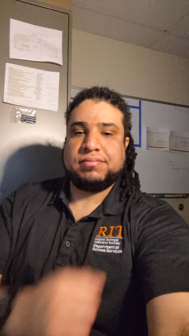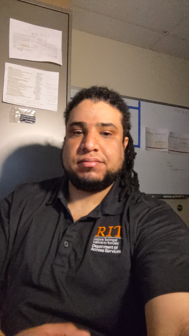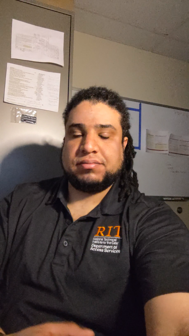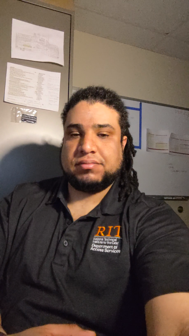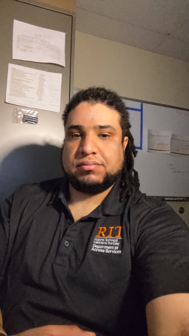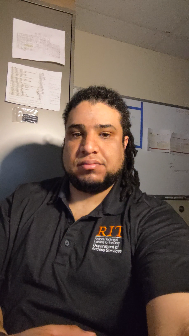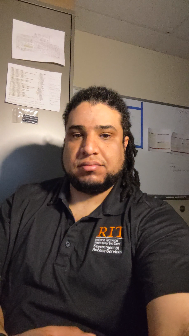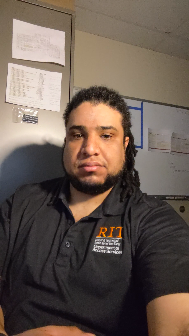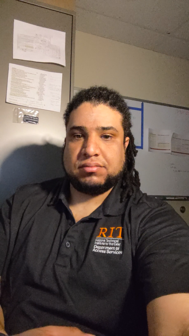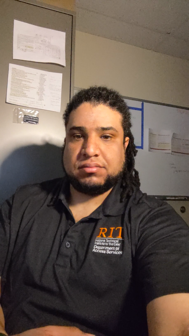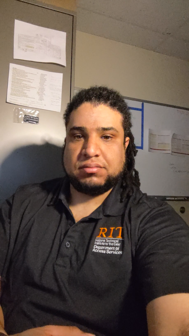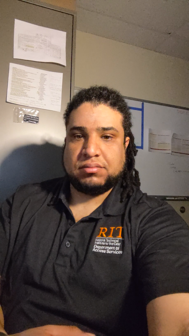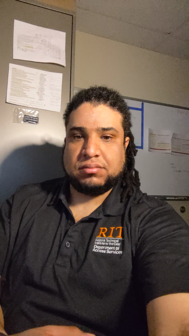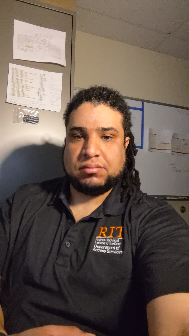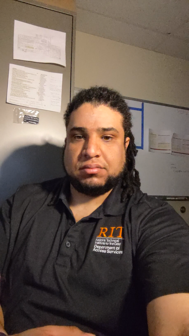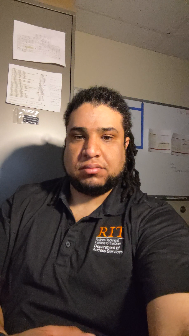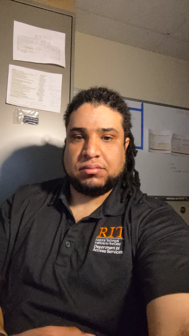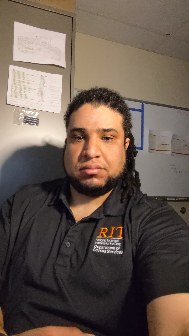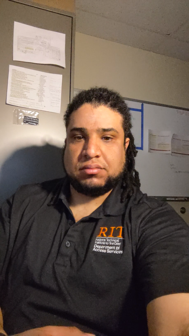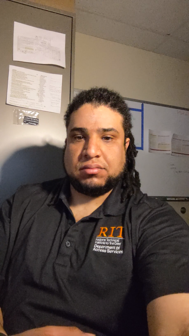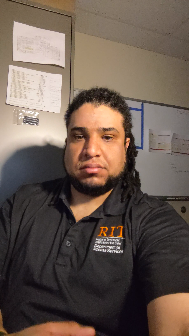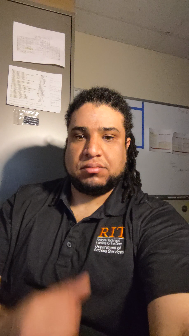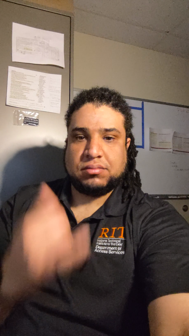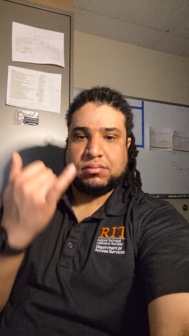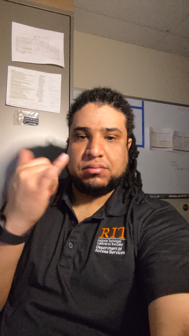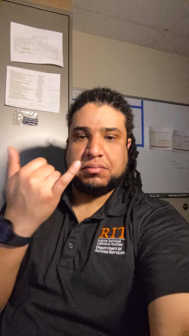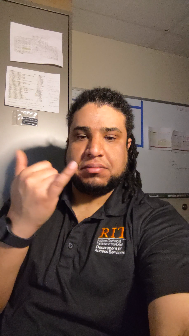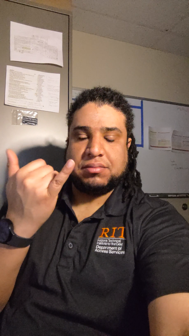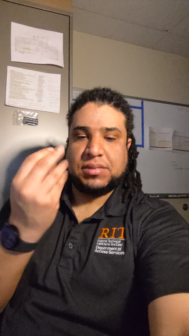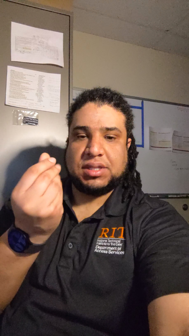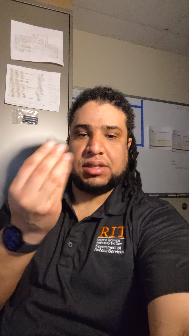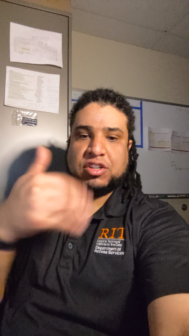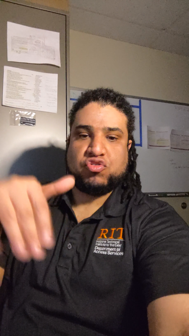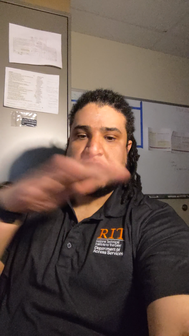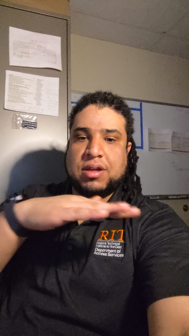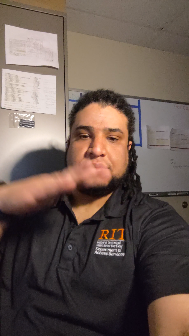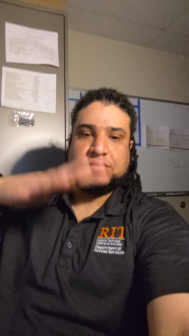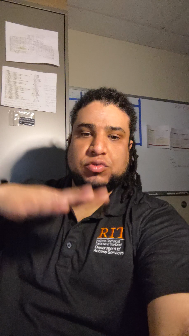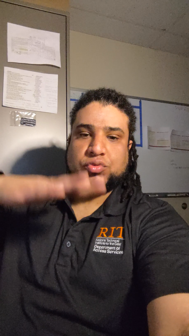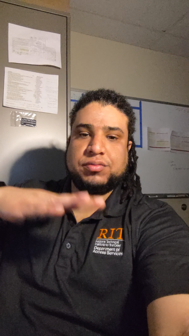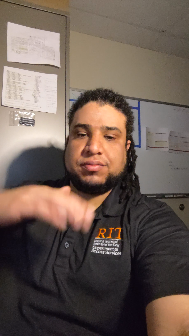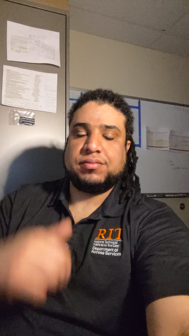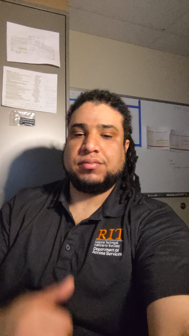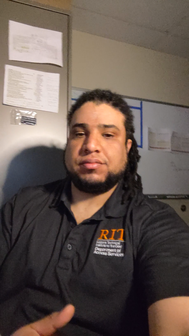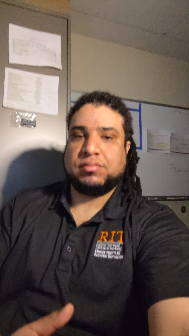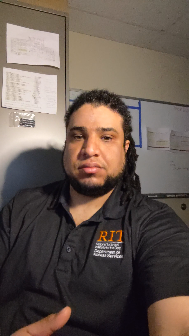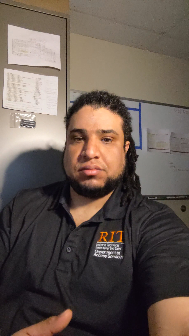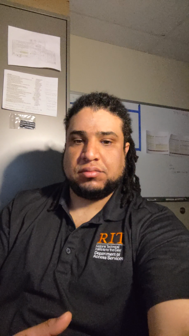playground